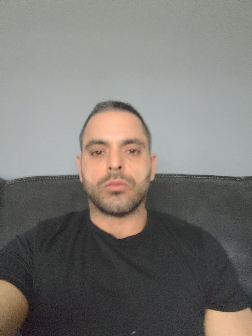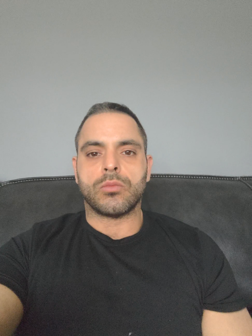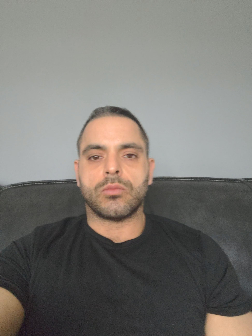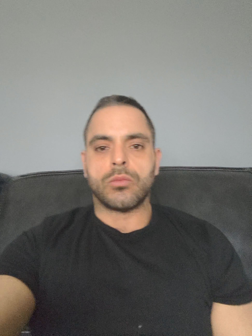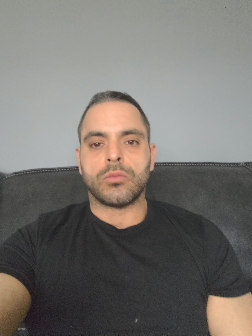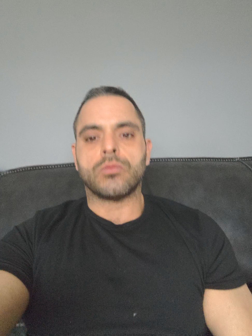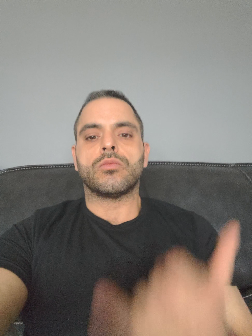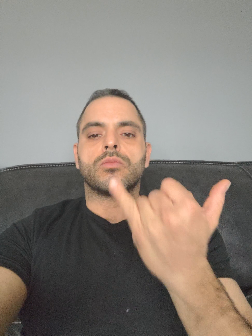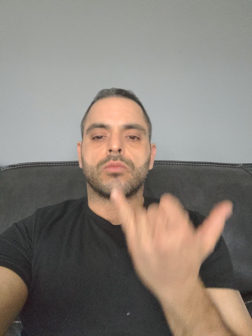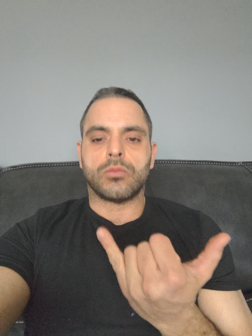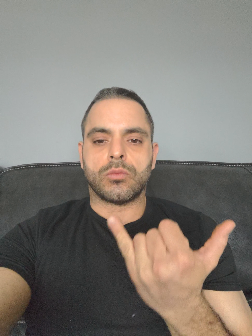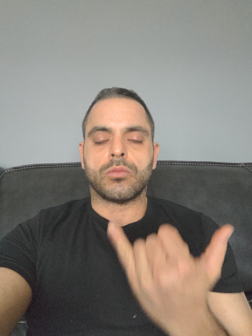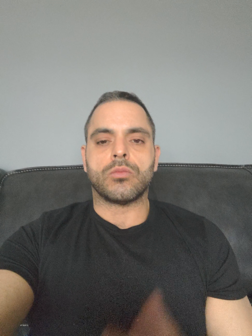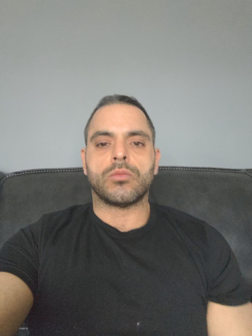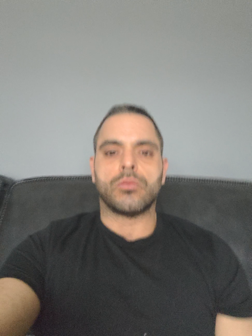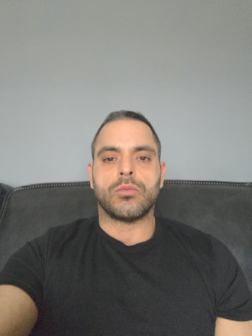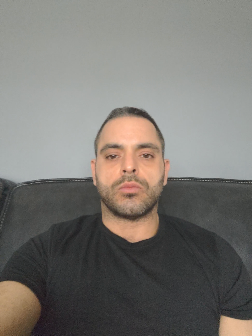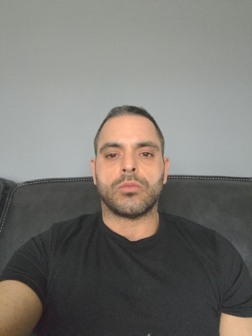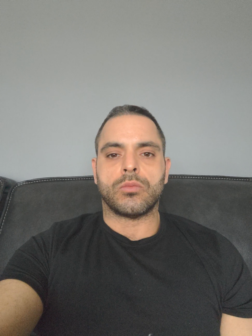now